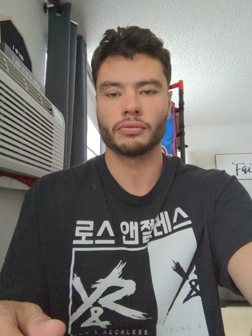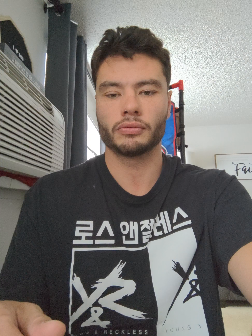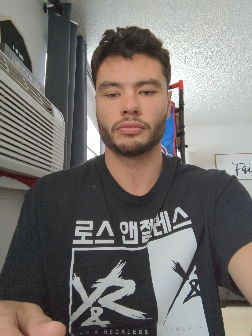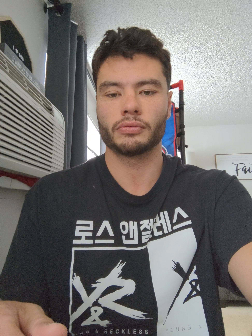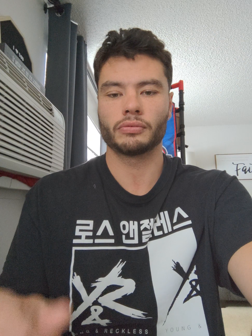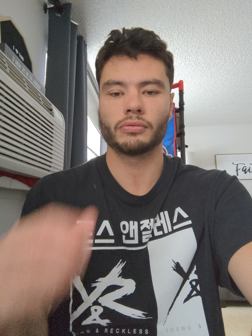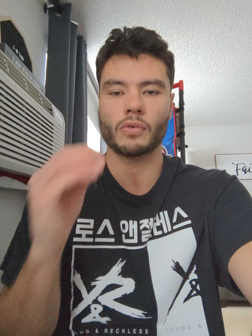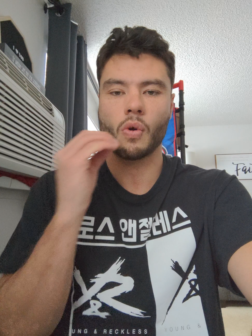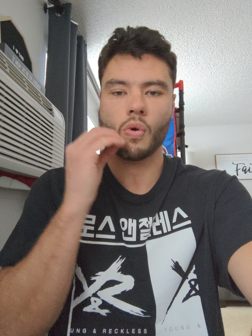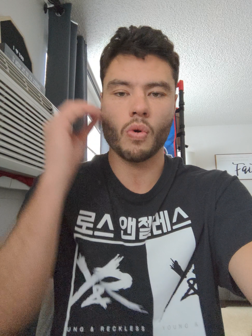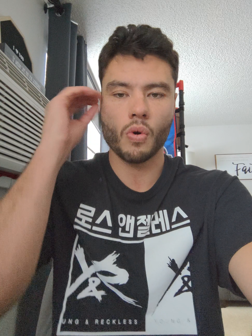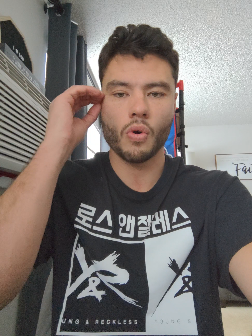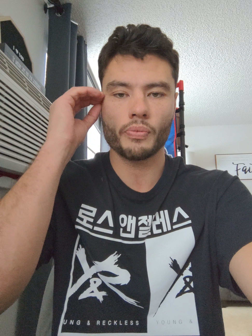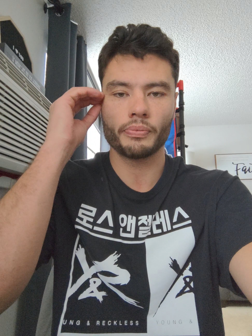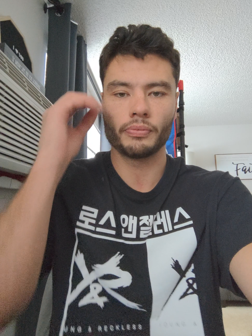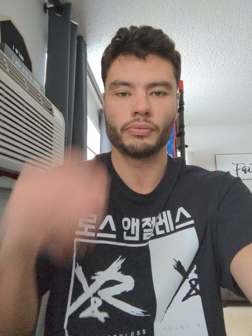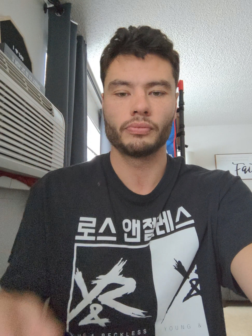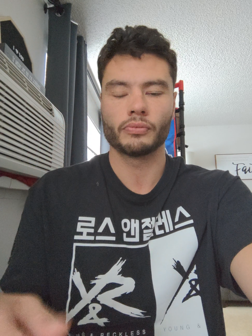home